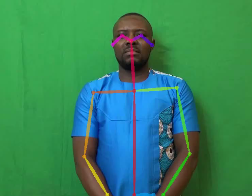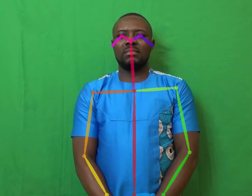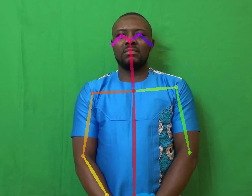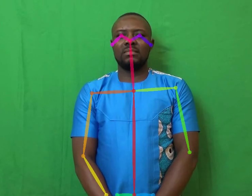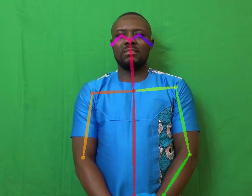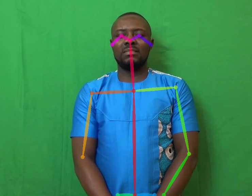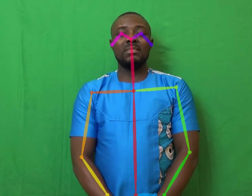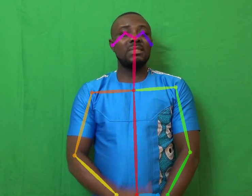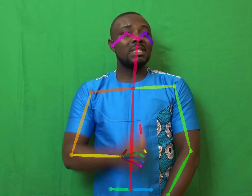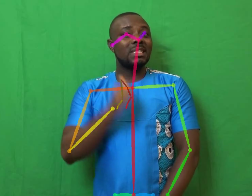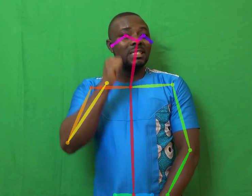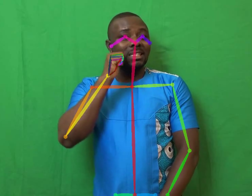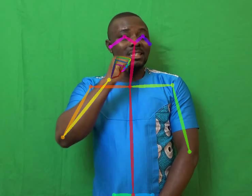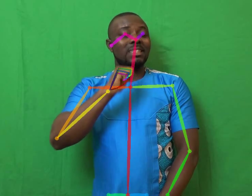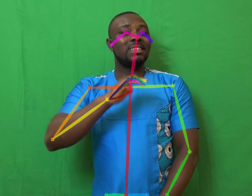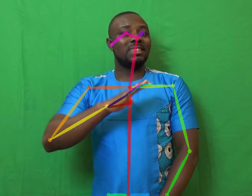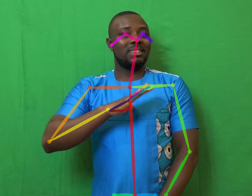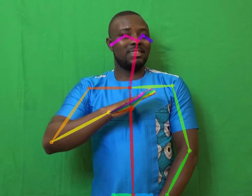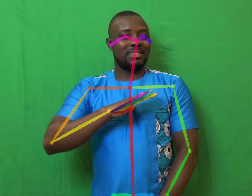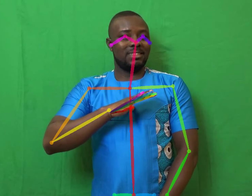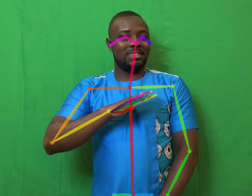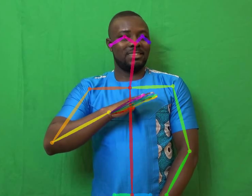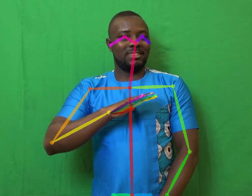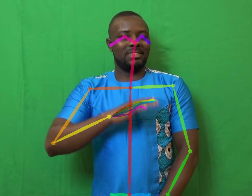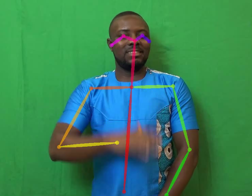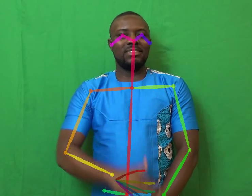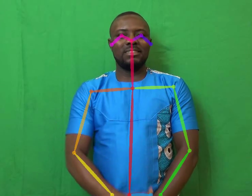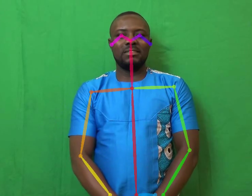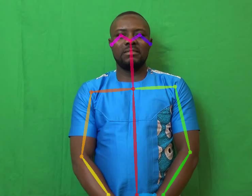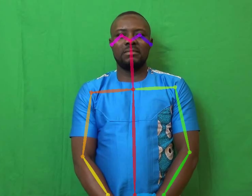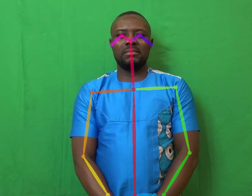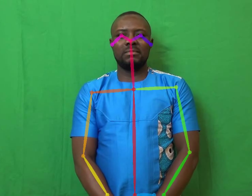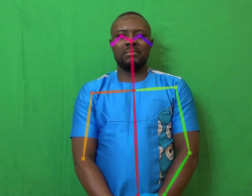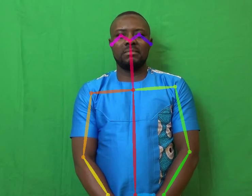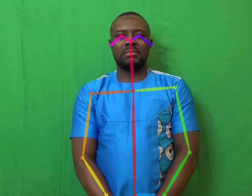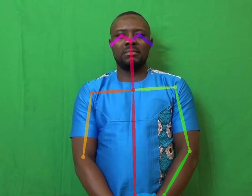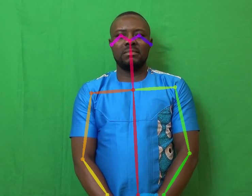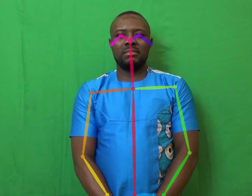lady